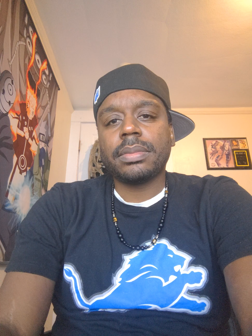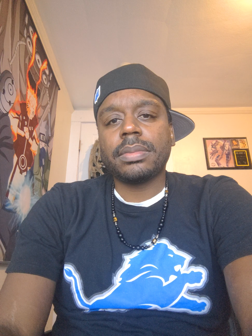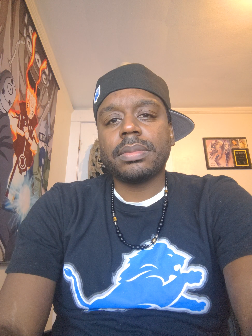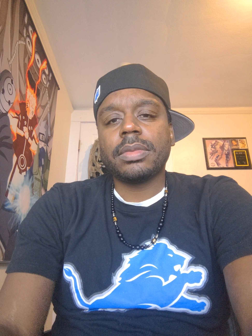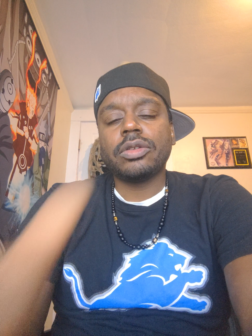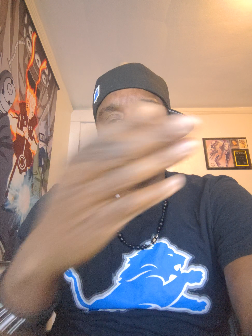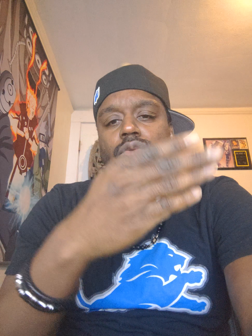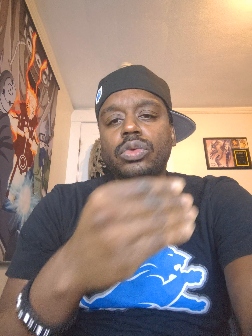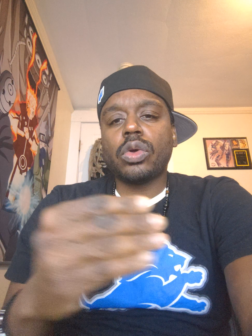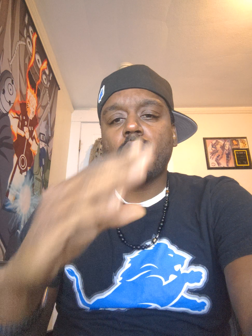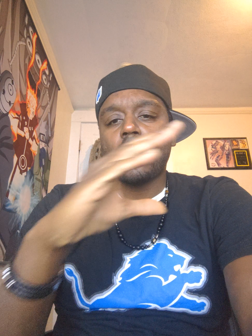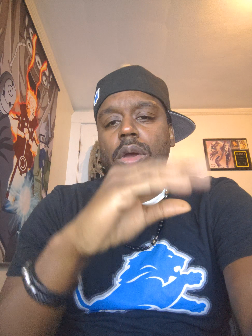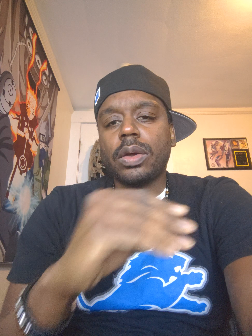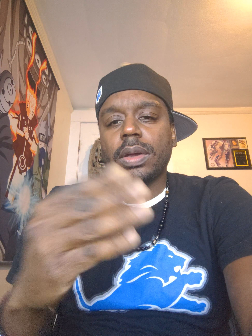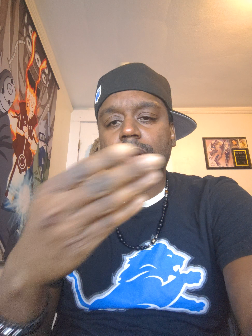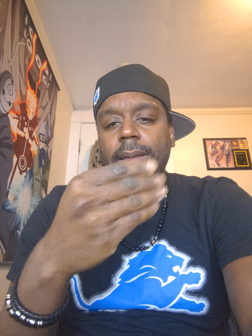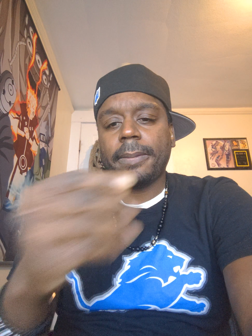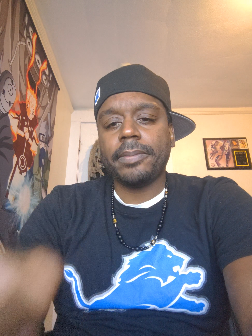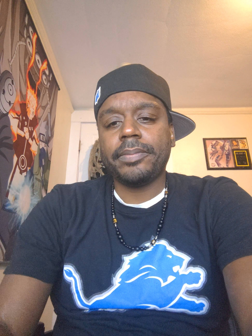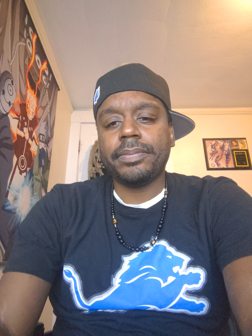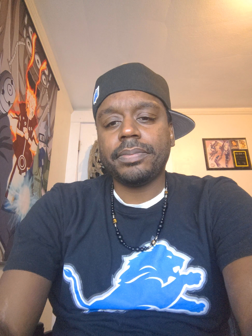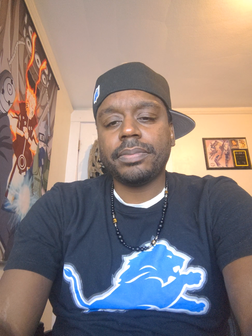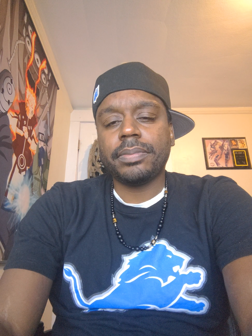story